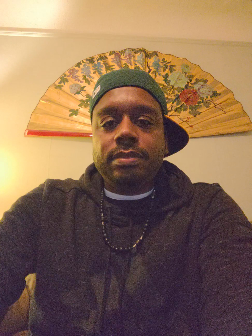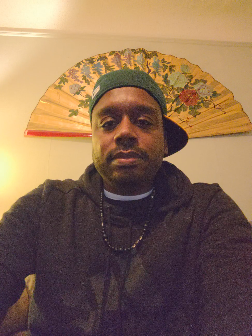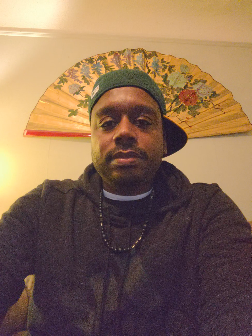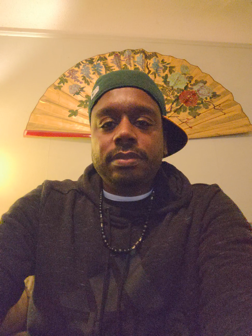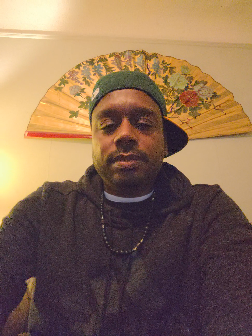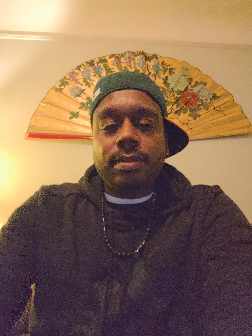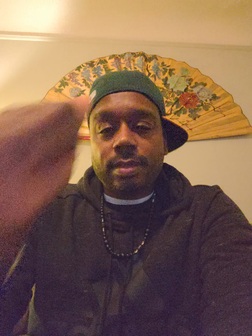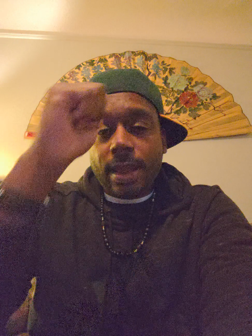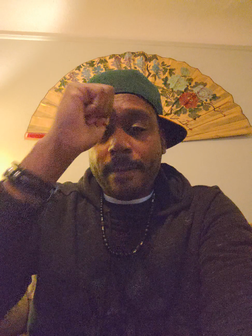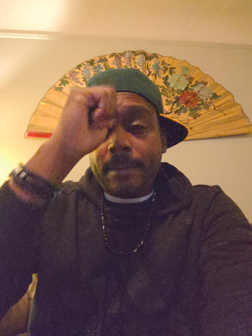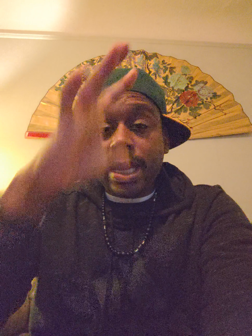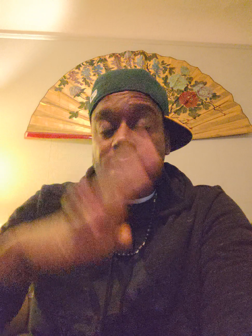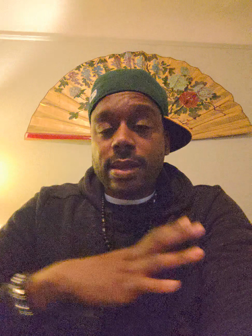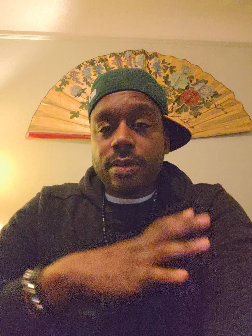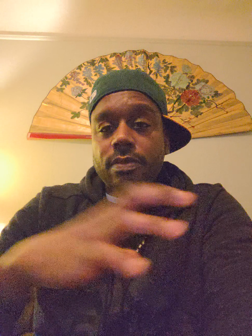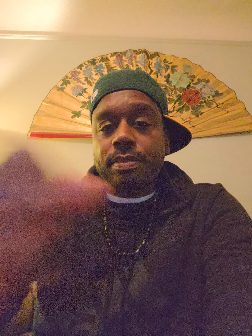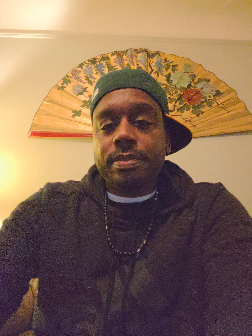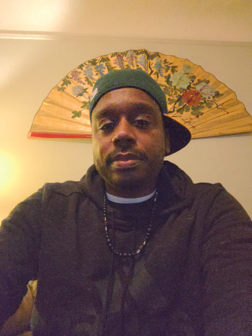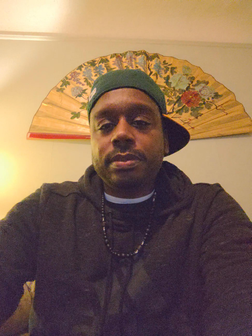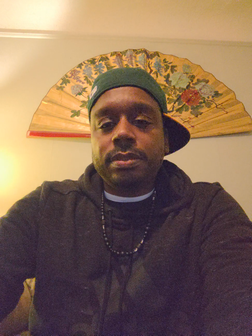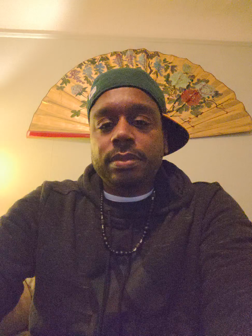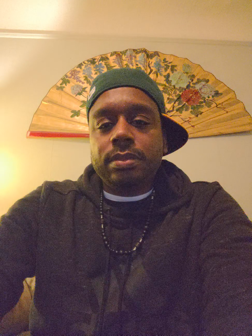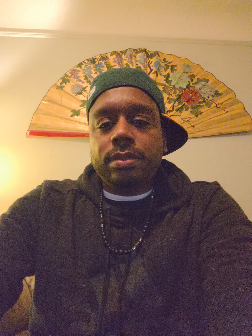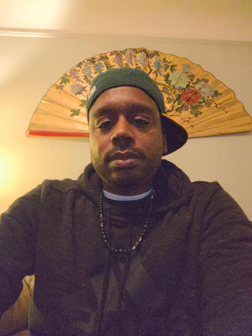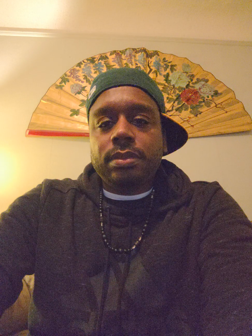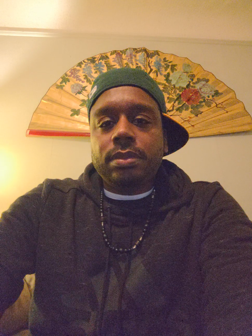man